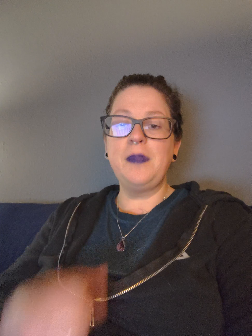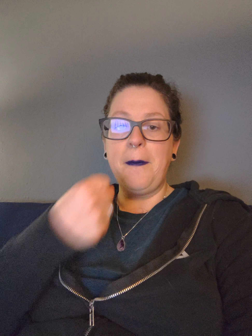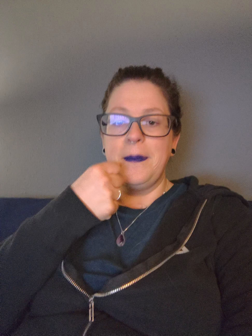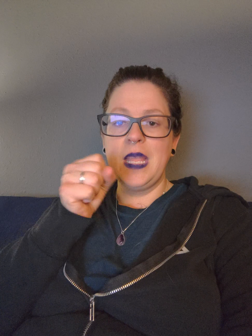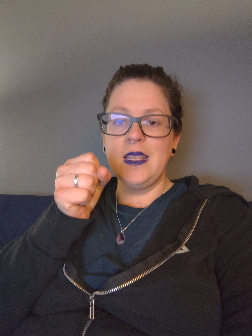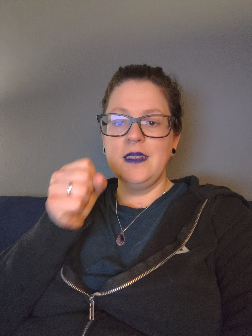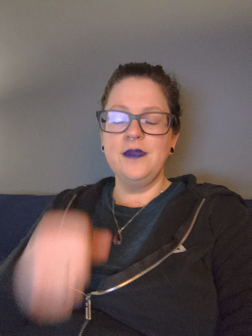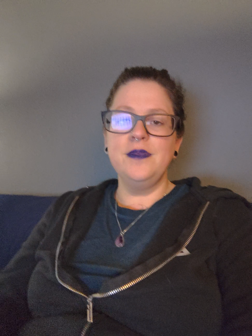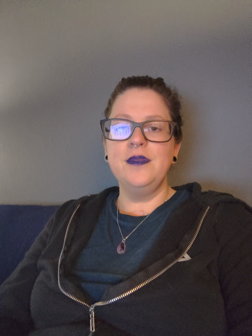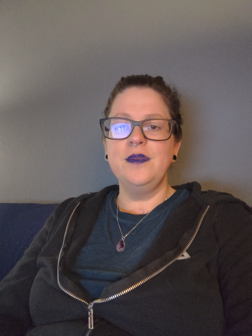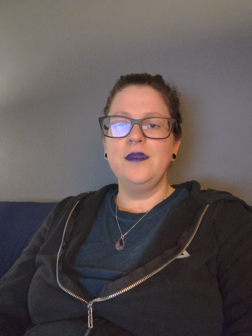make